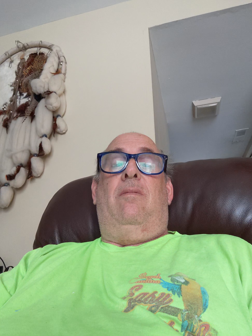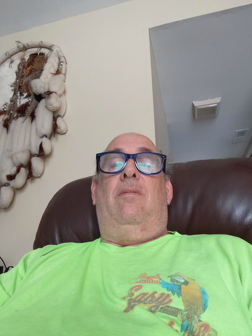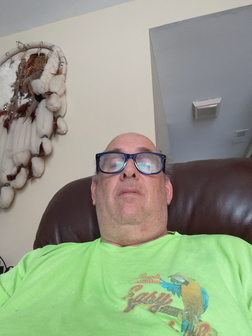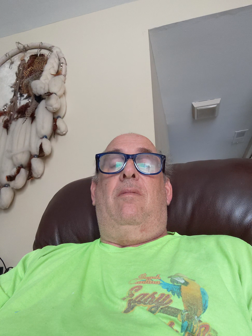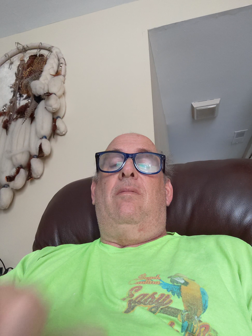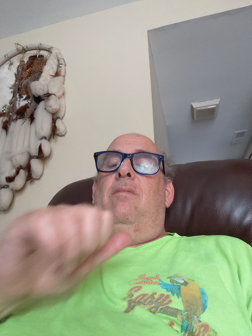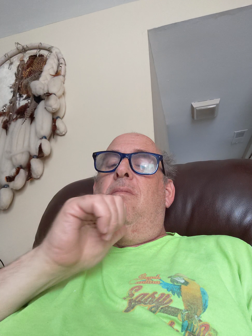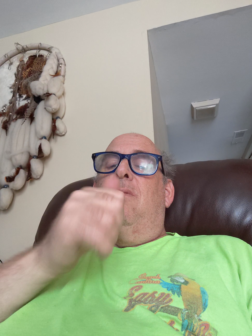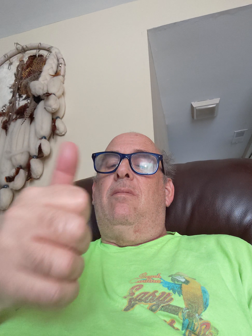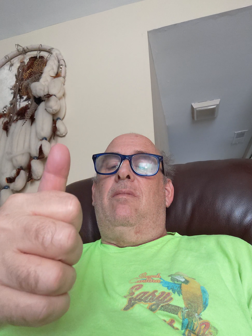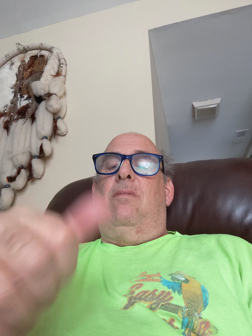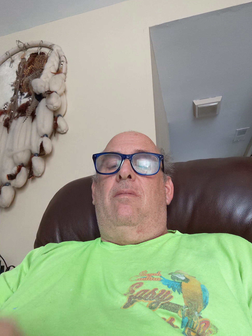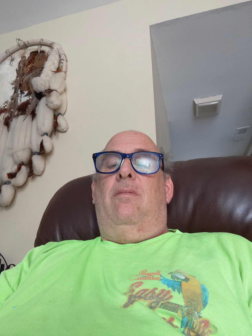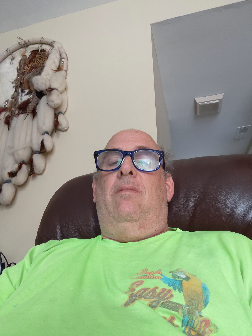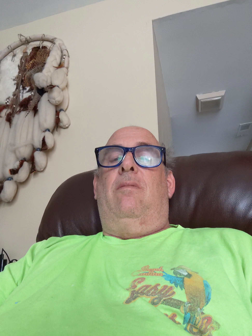not